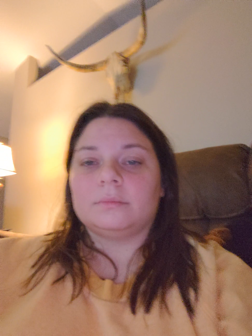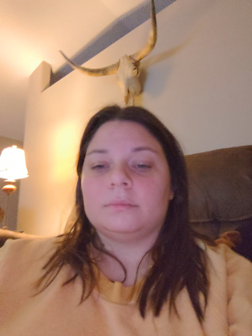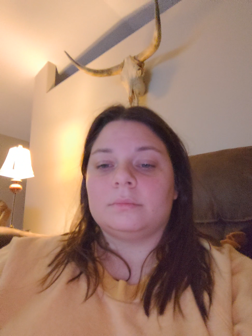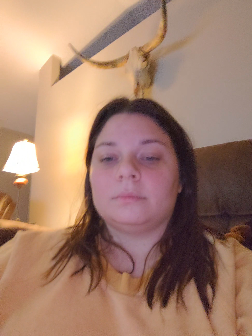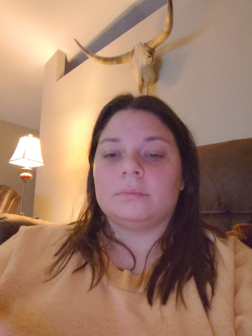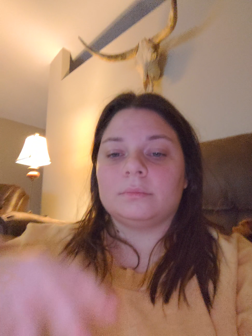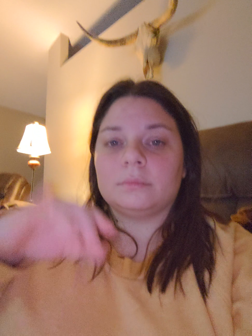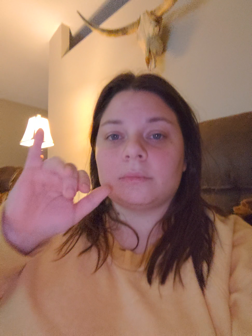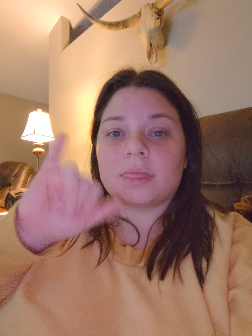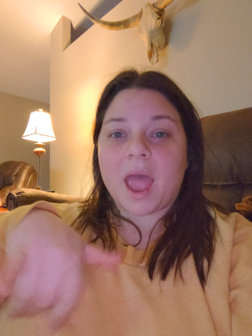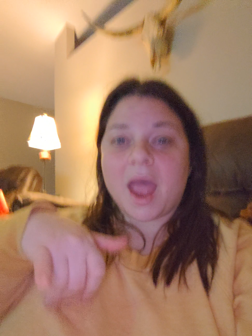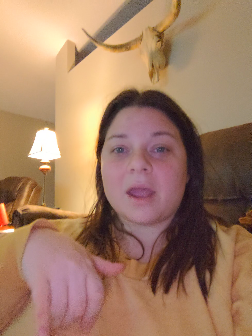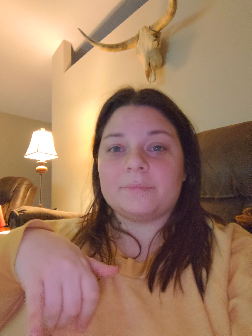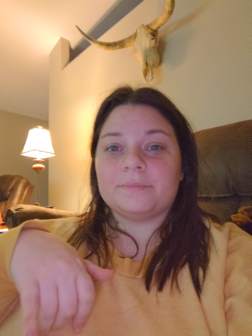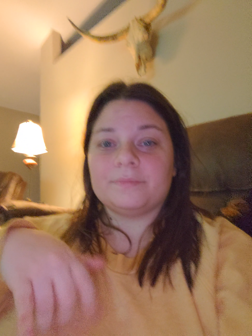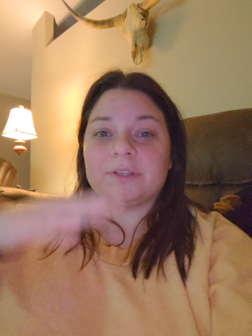that